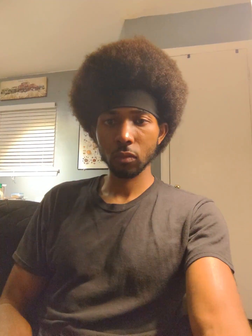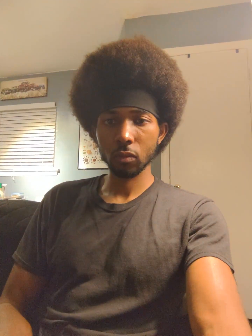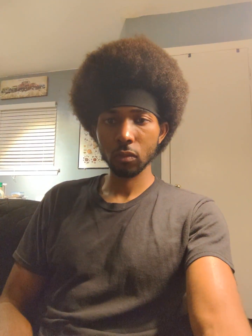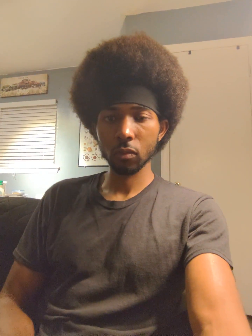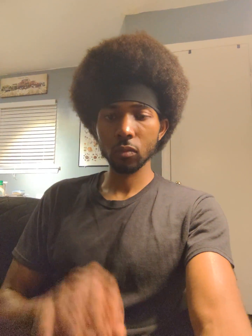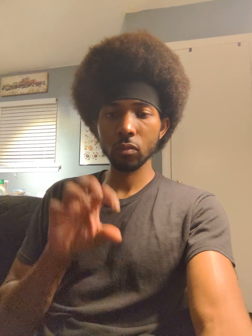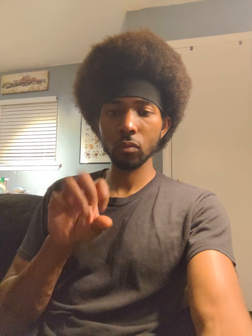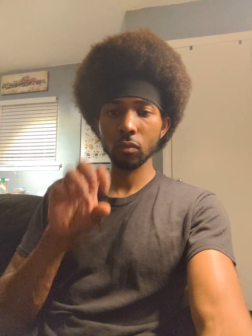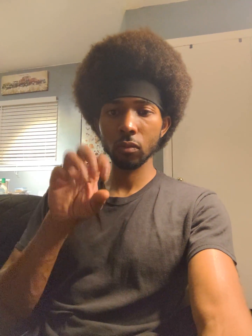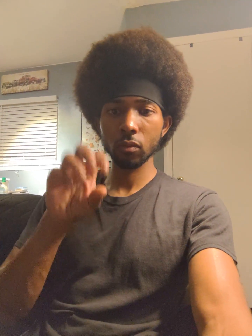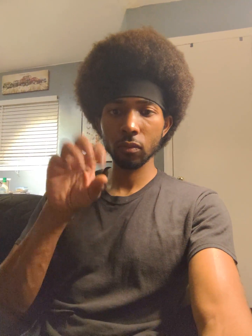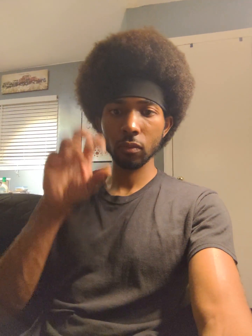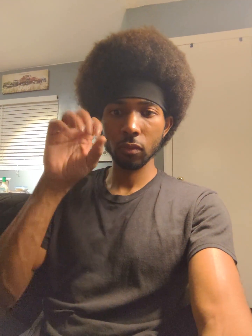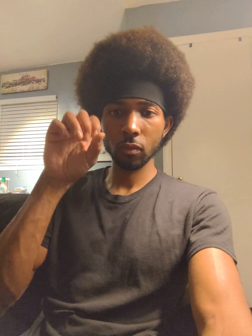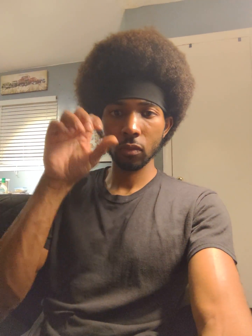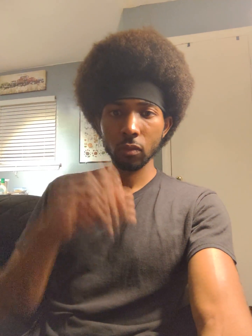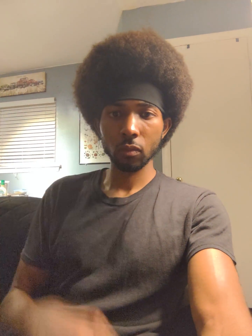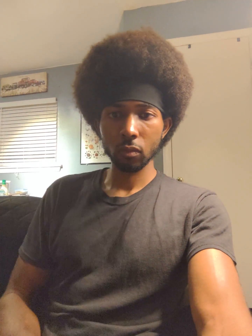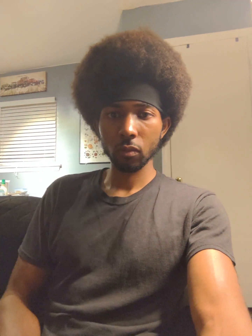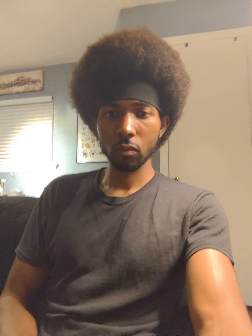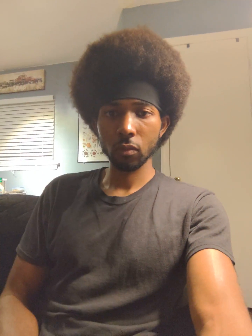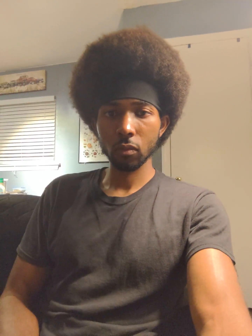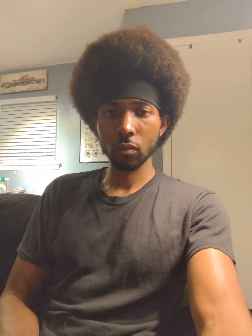ladder